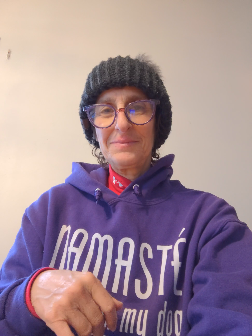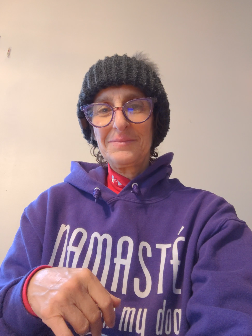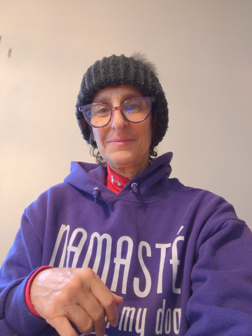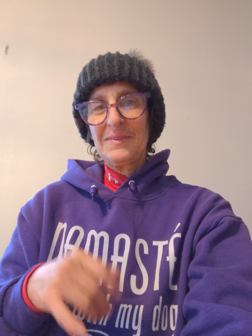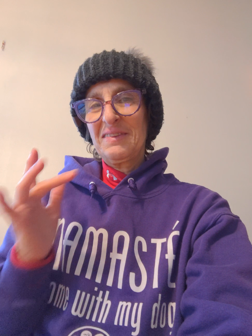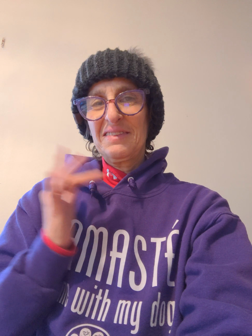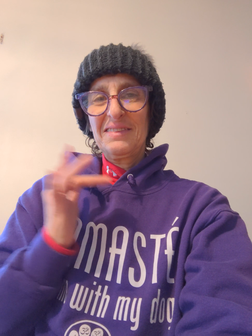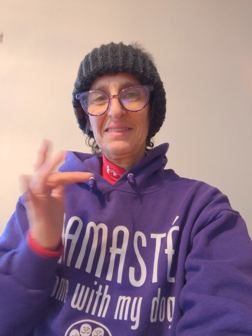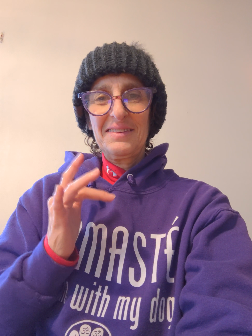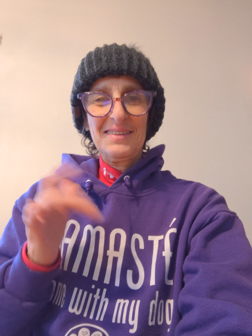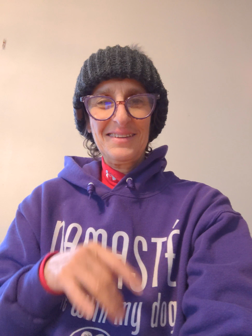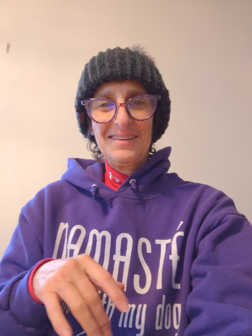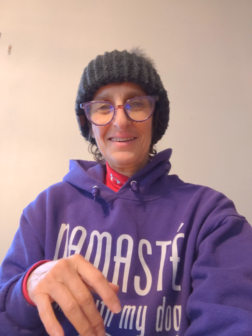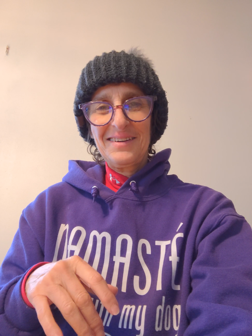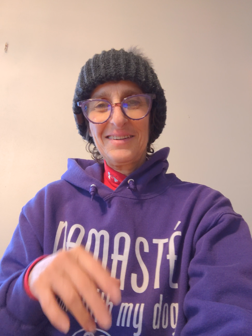yucky